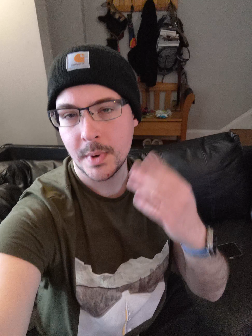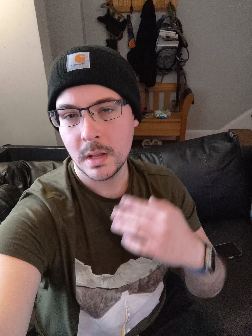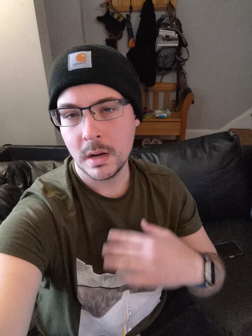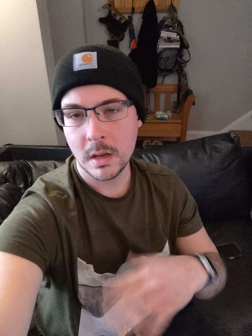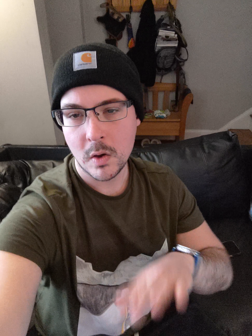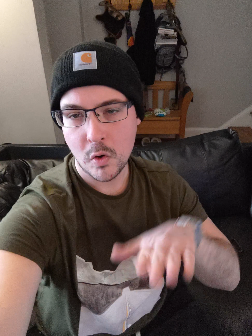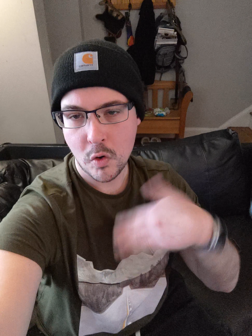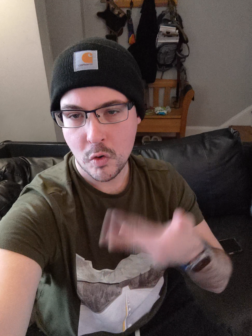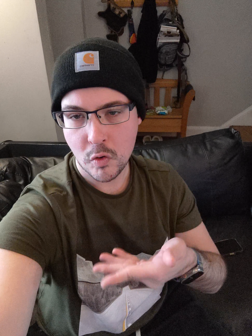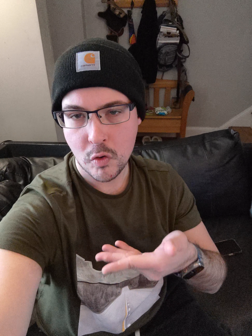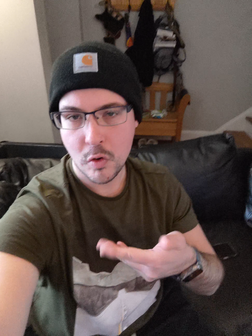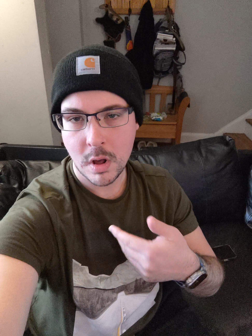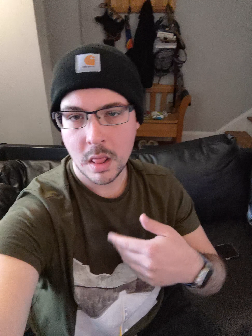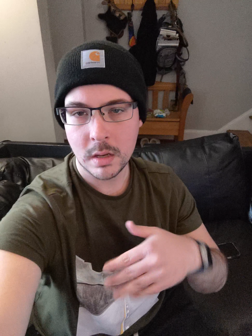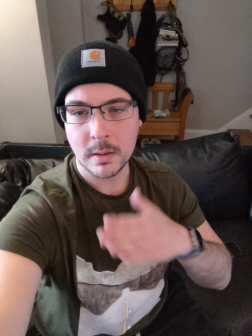all